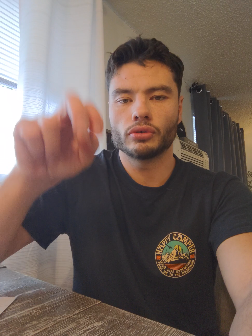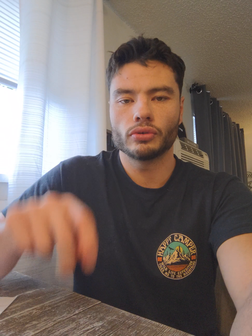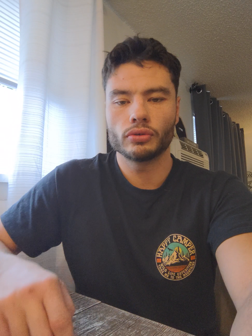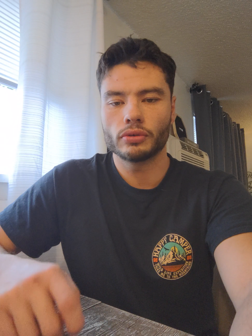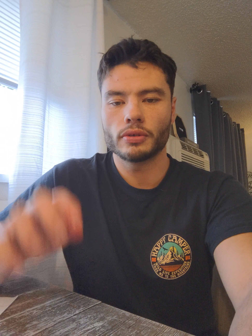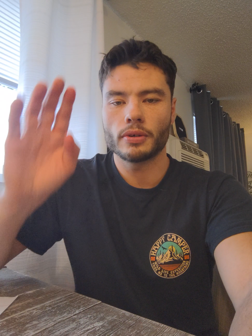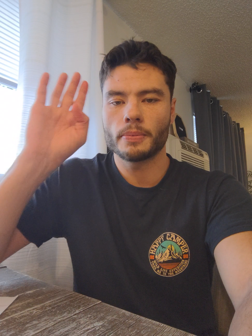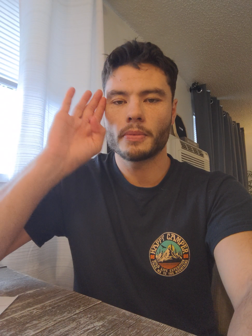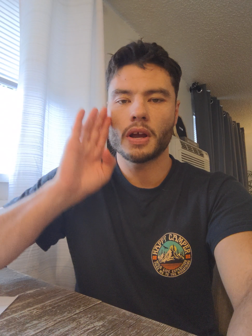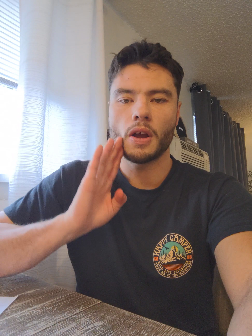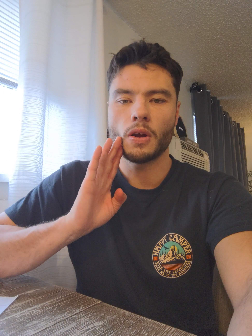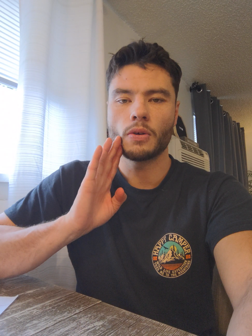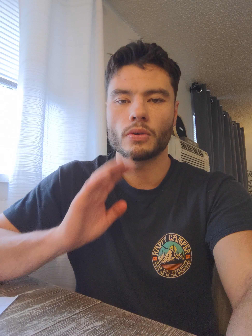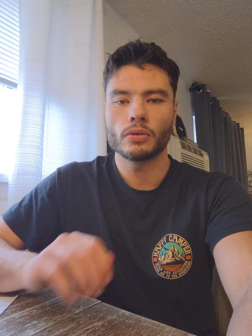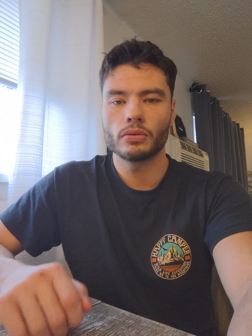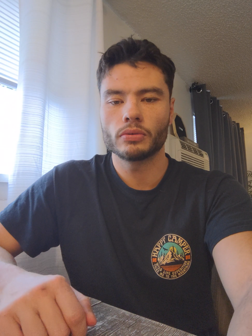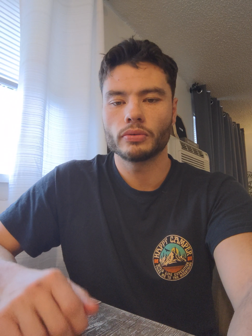brown